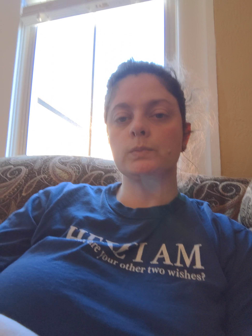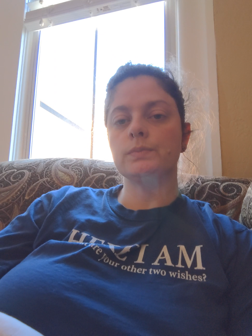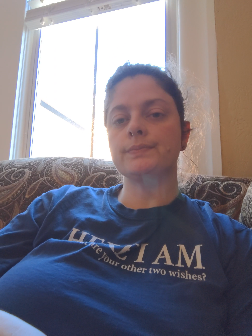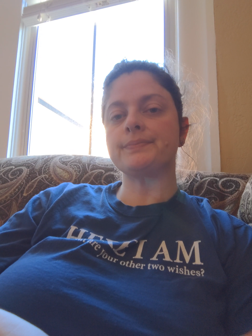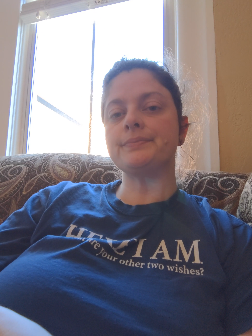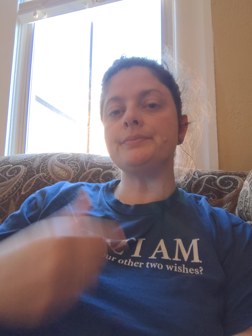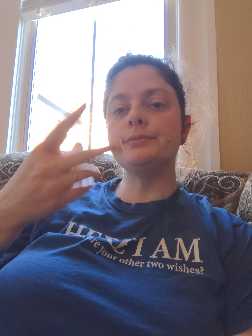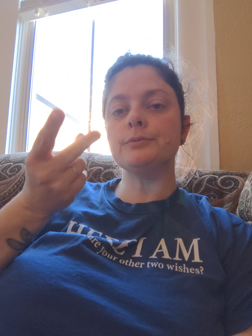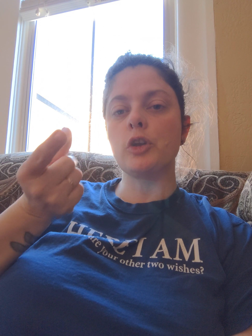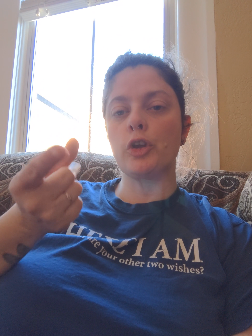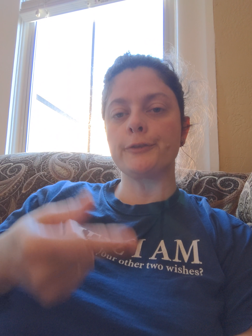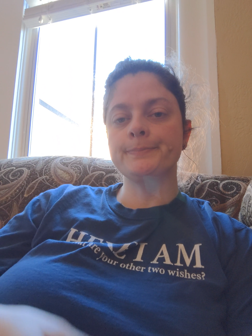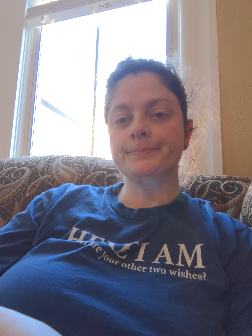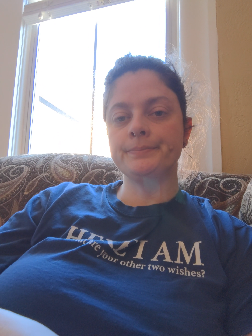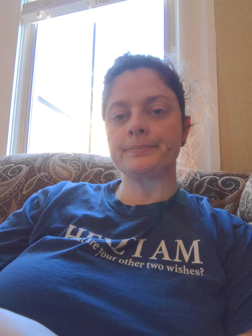dog